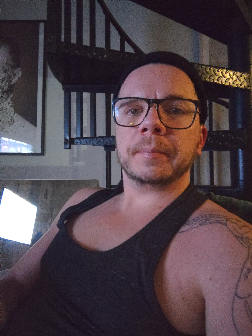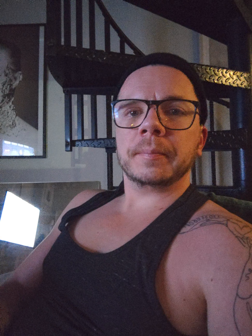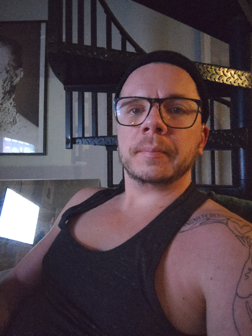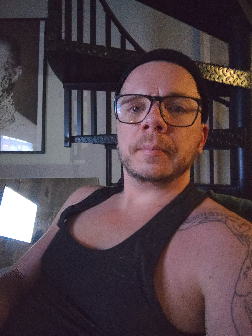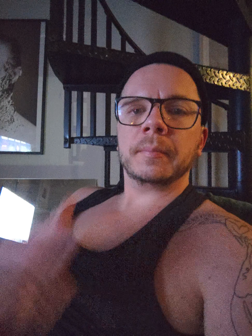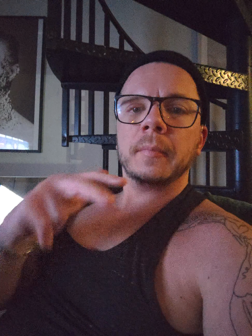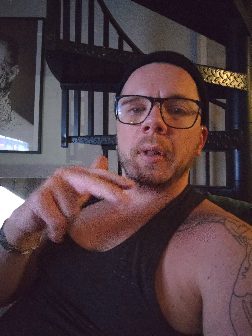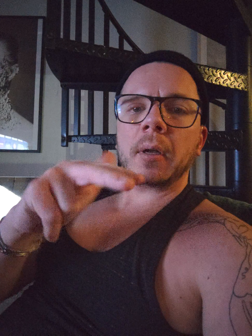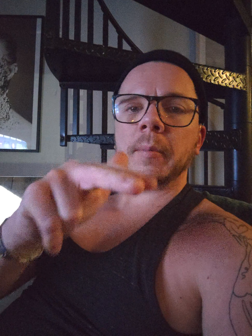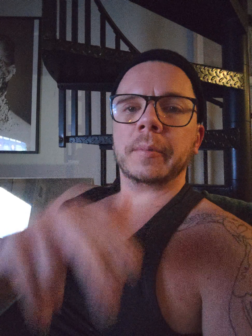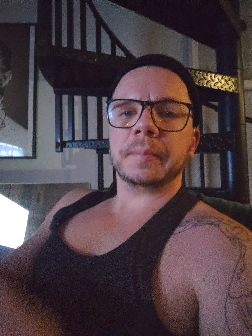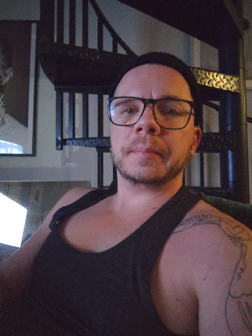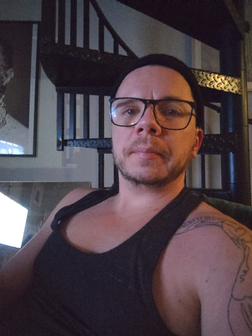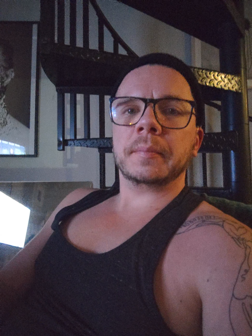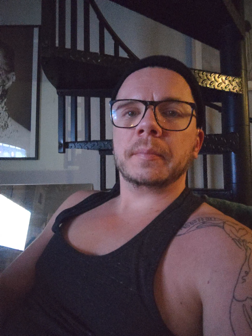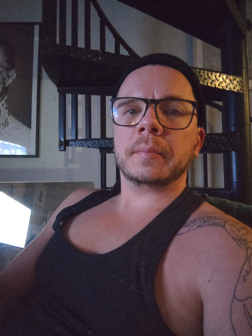helicopter